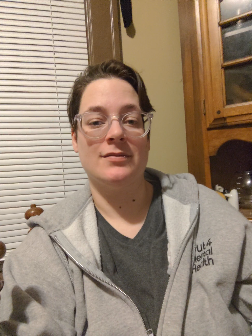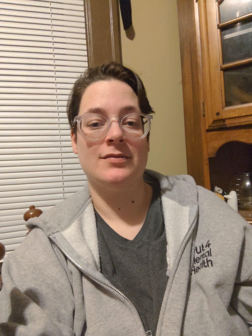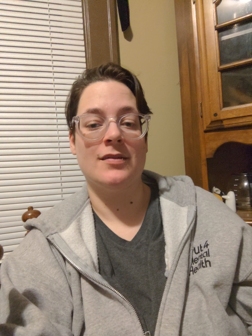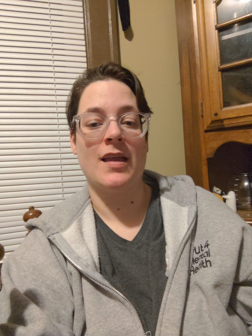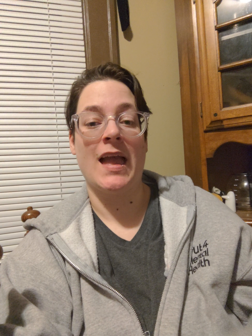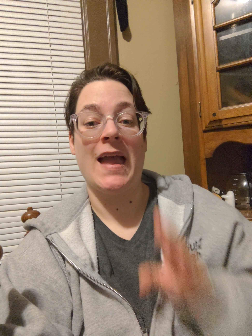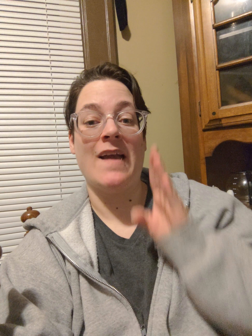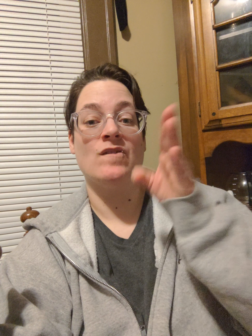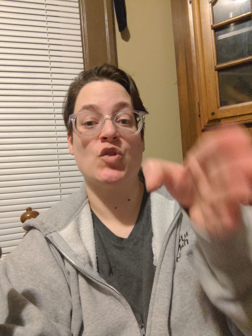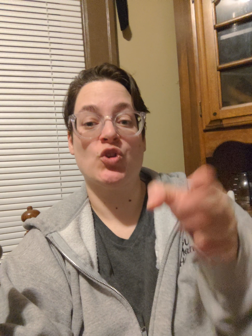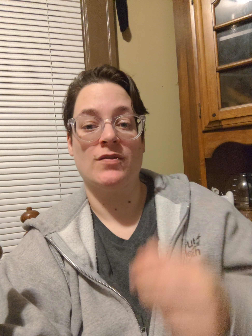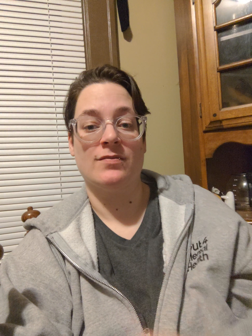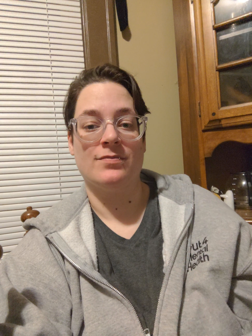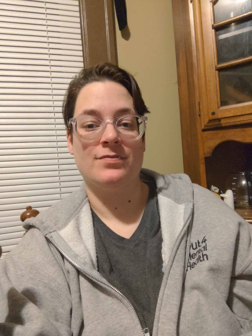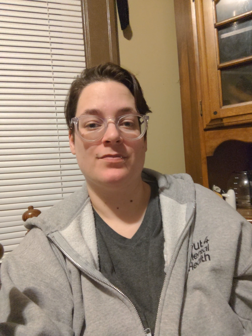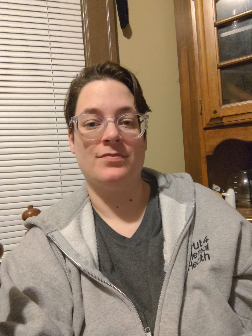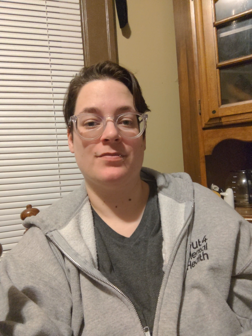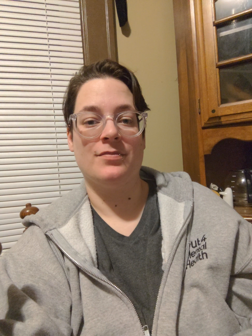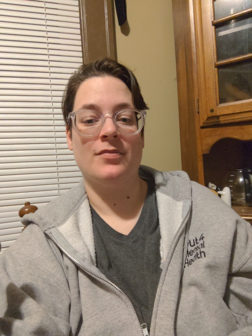after